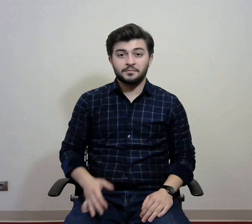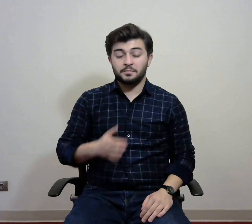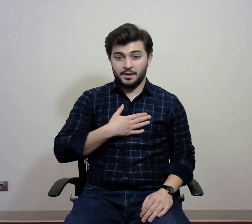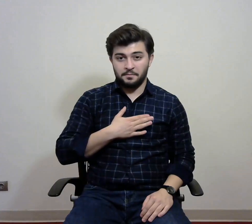mən